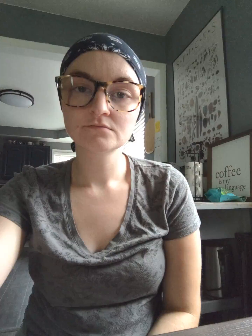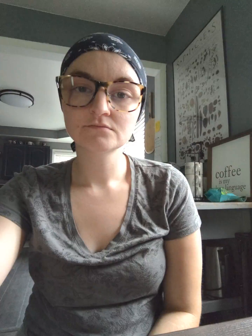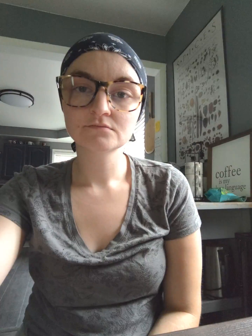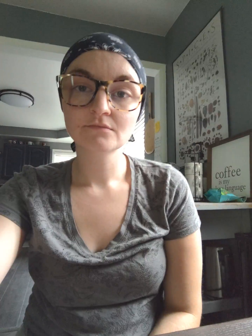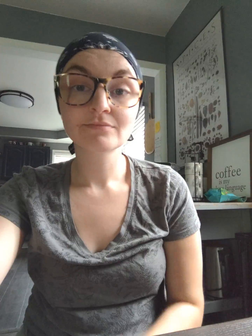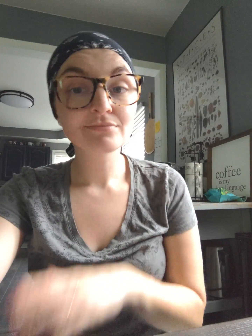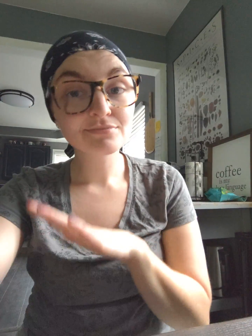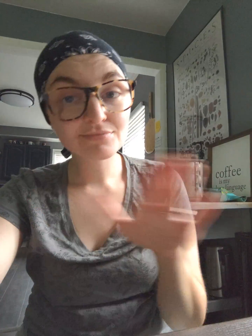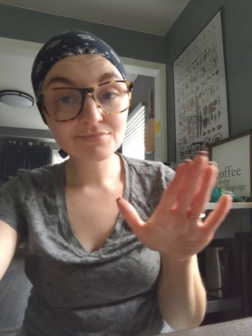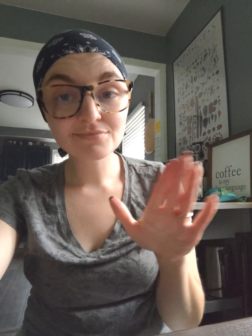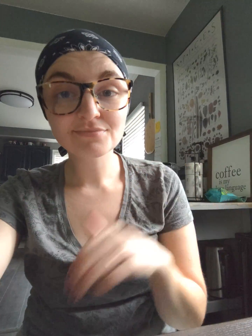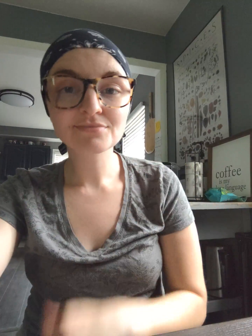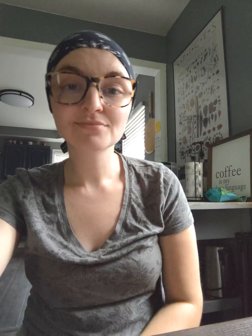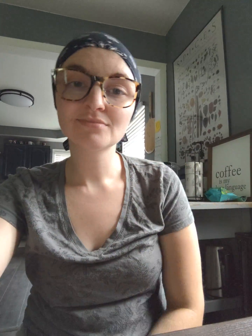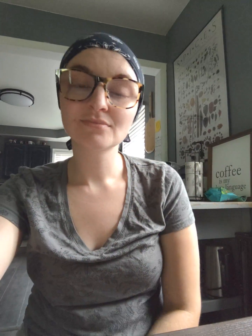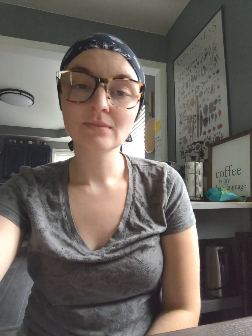nice